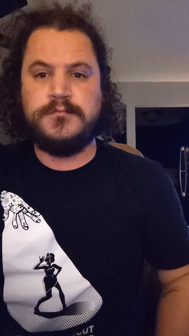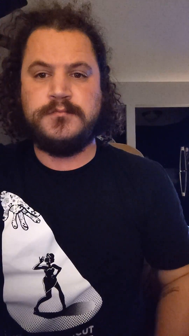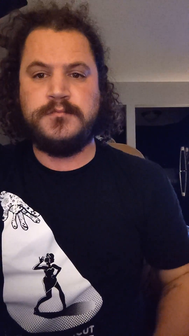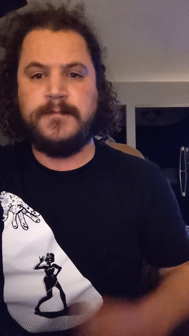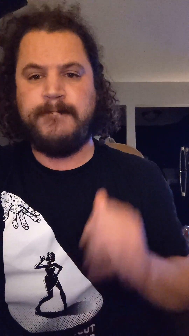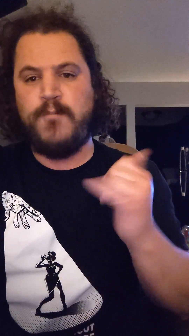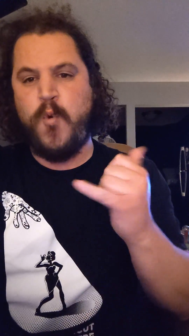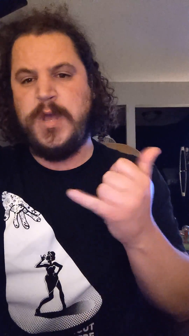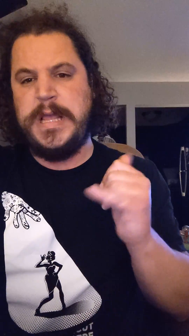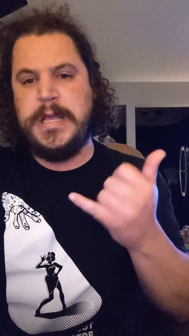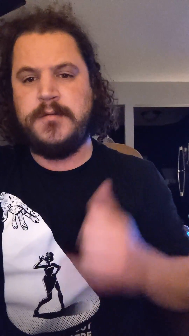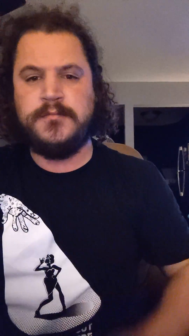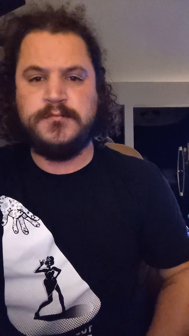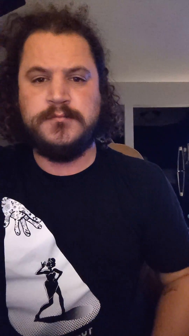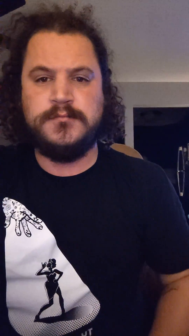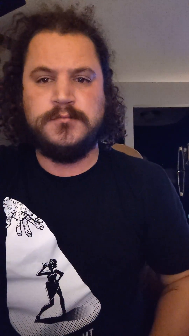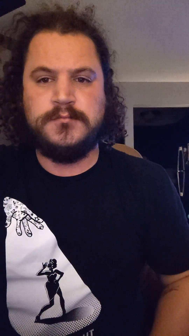party